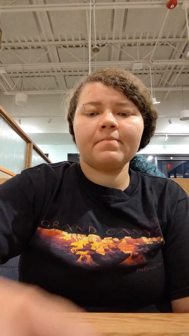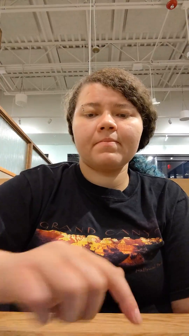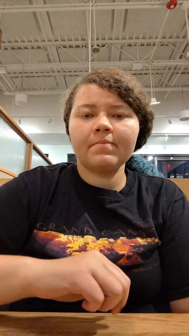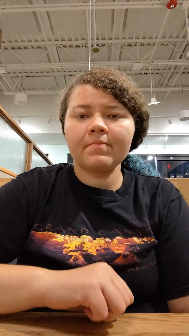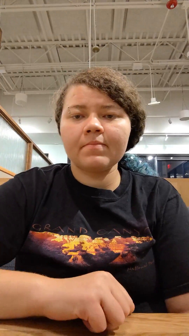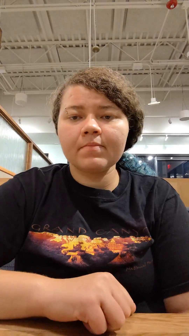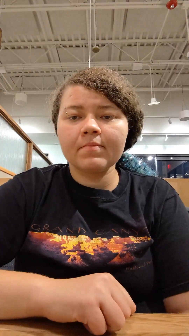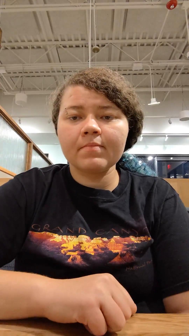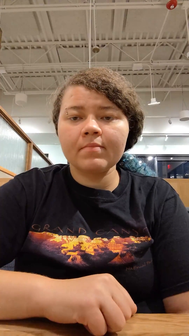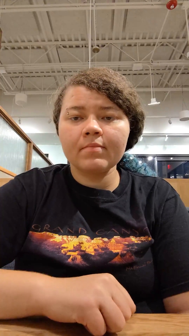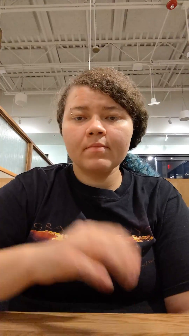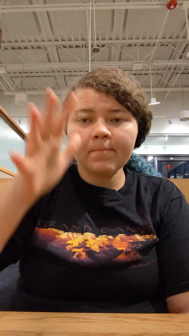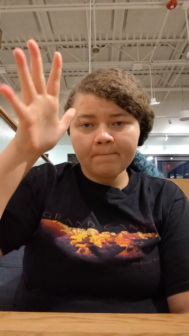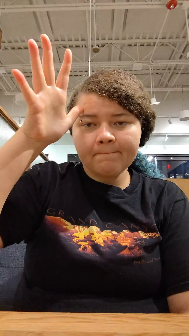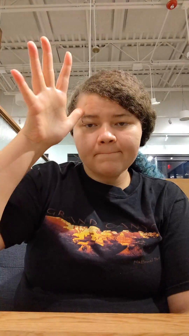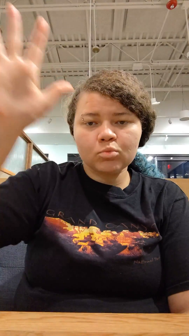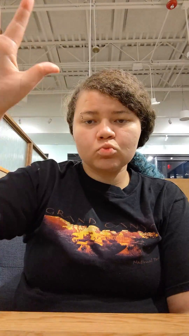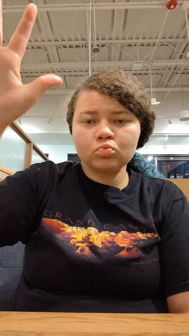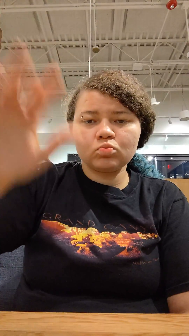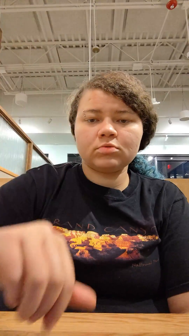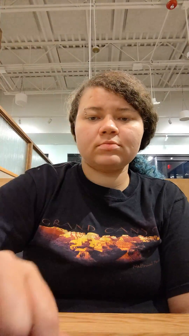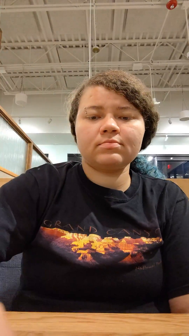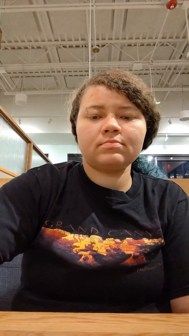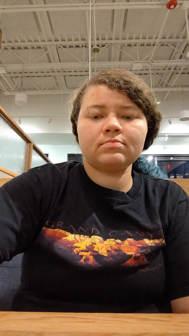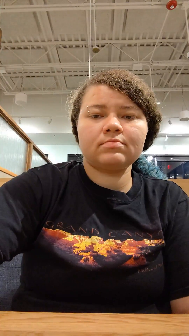moose